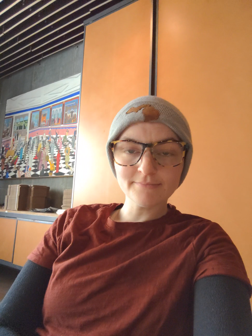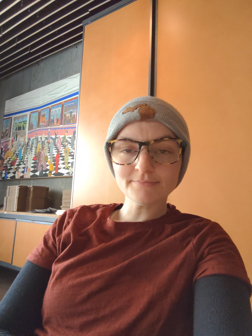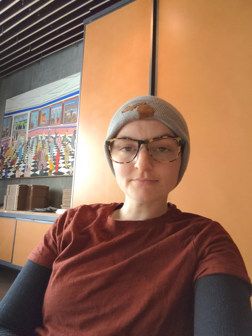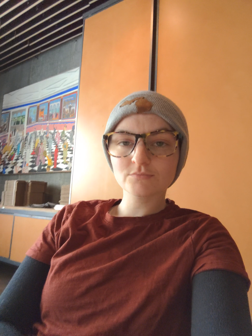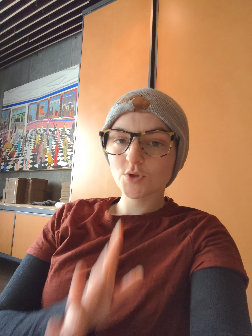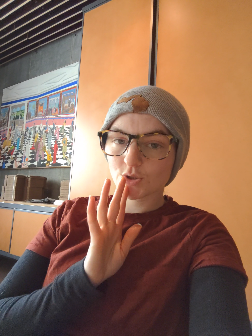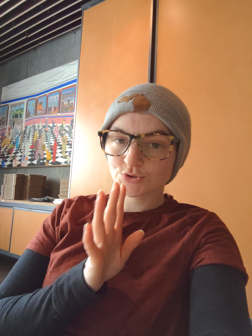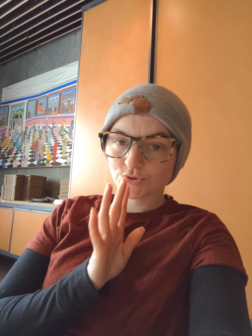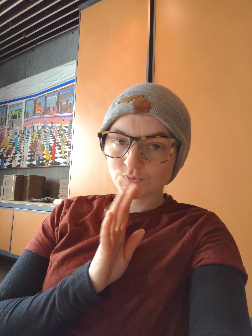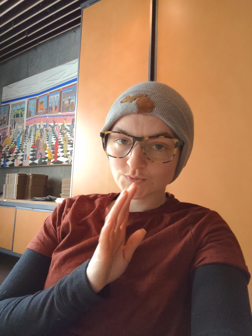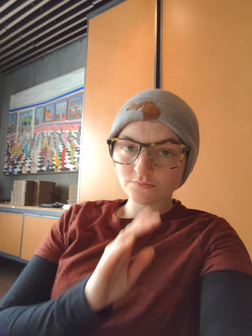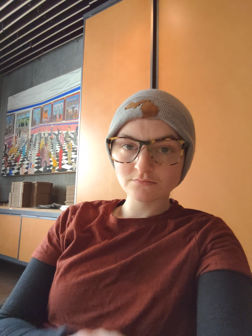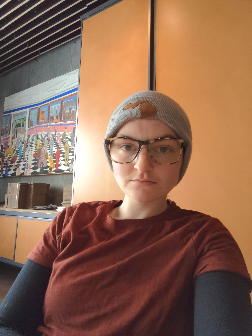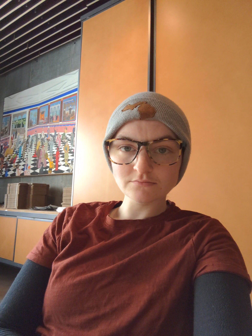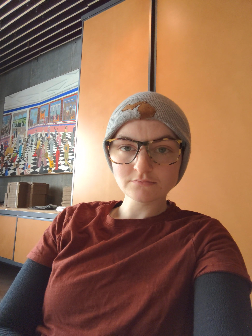talk